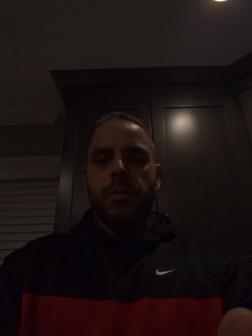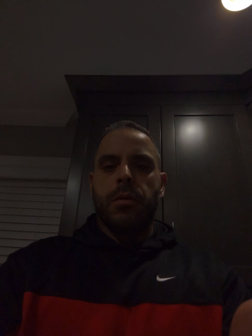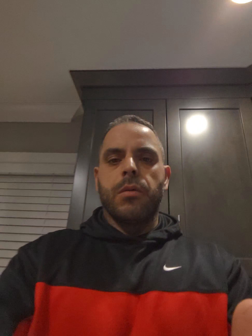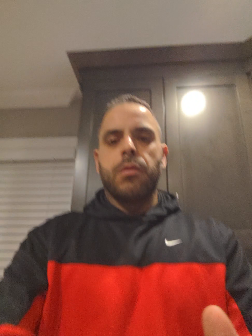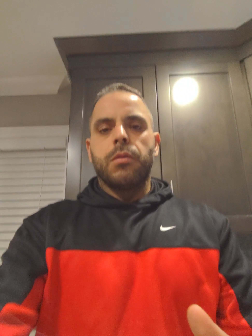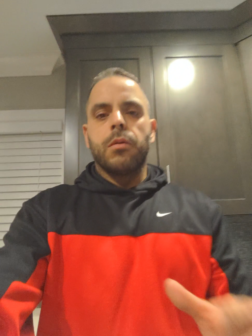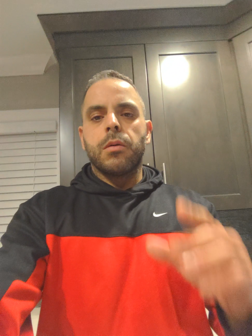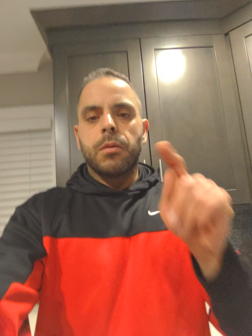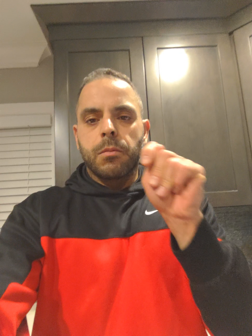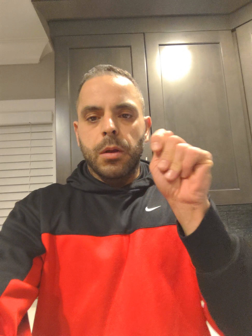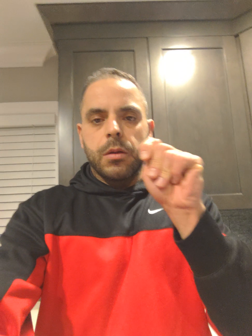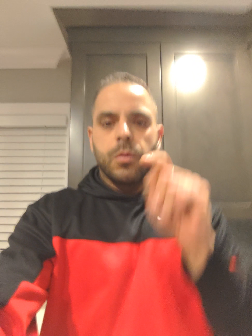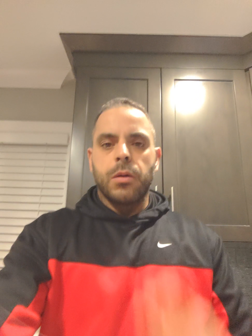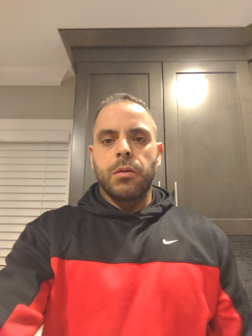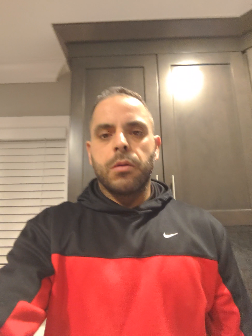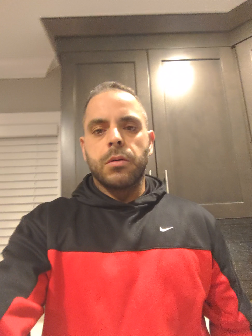potty